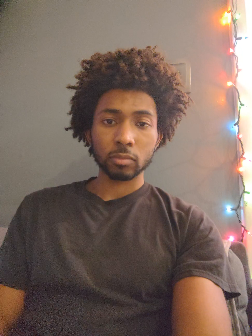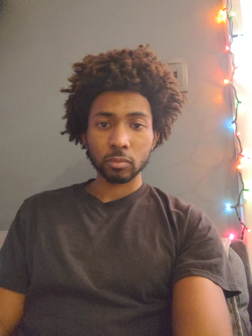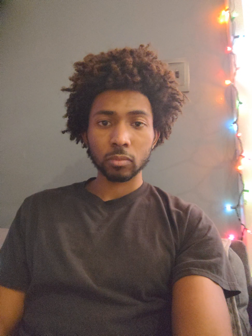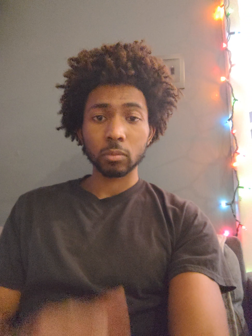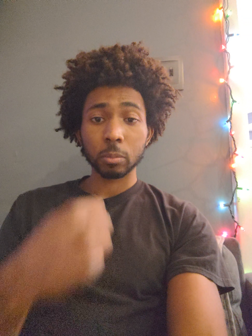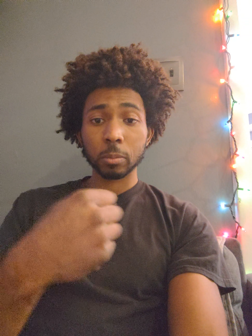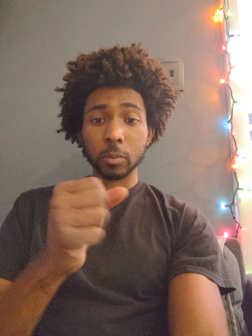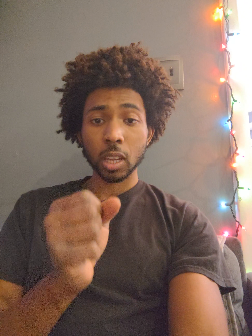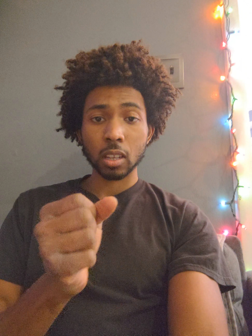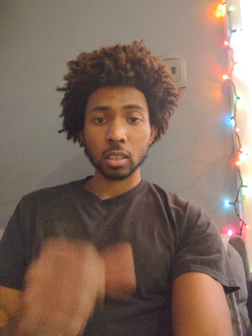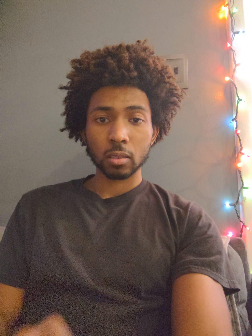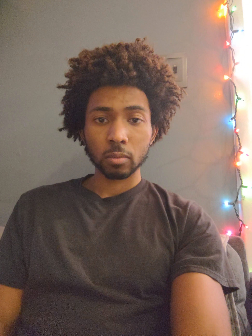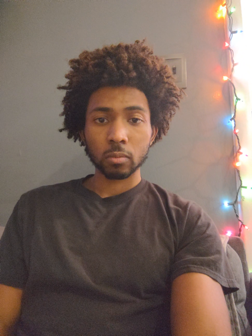make